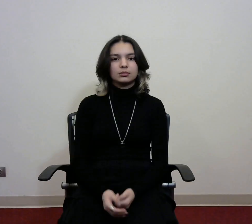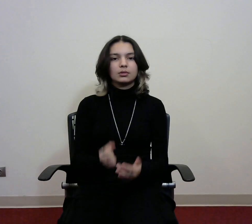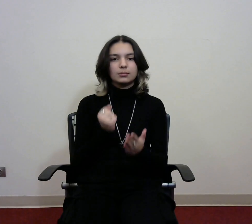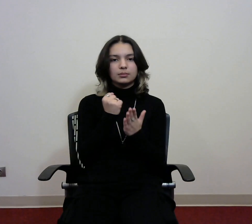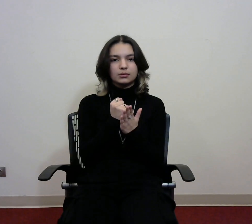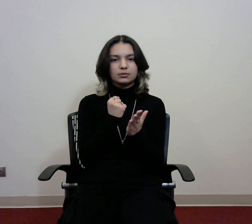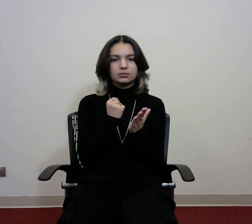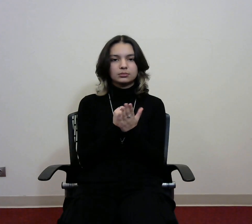viza